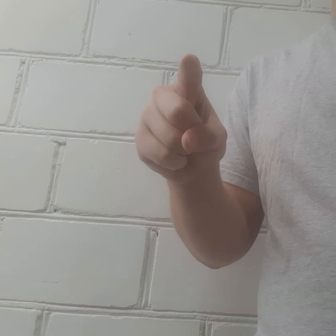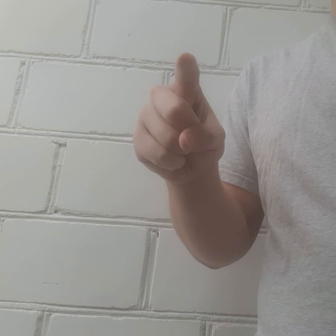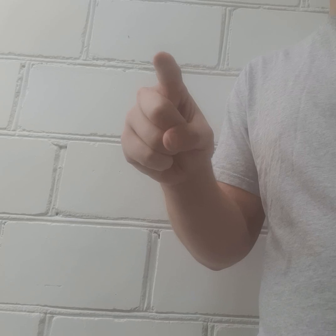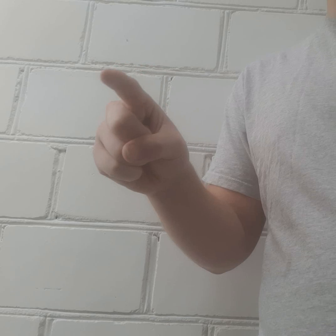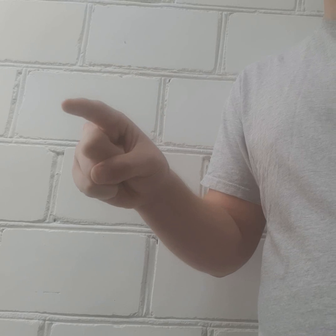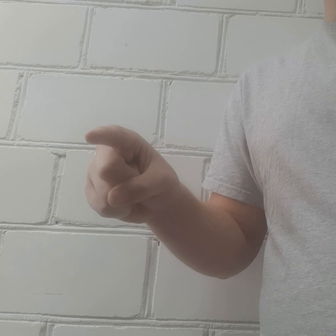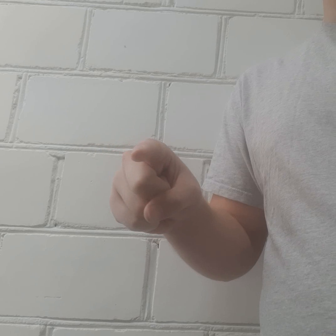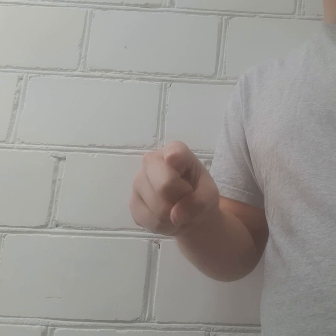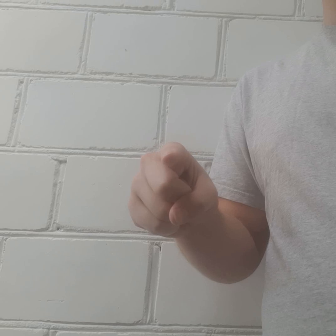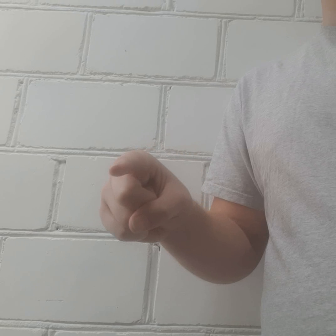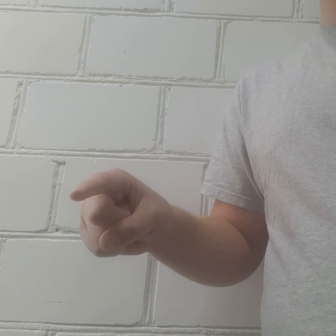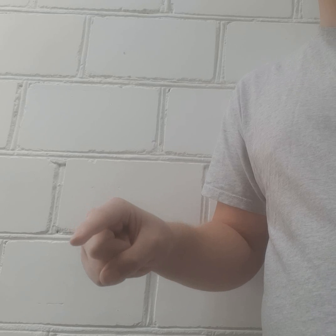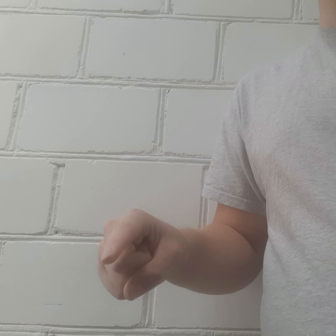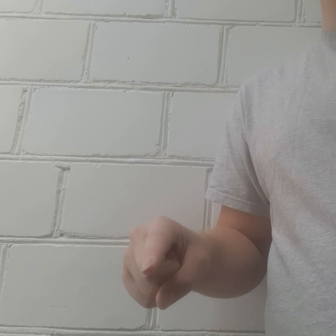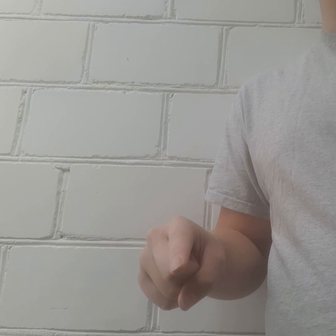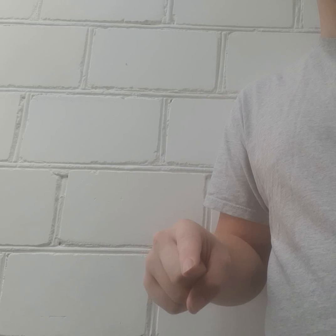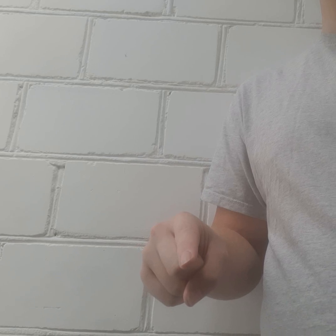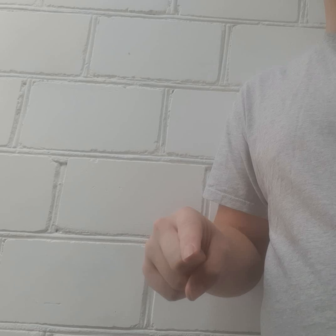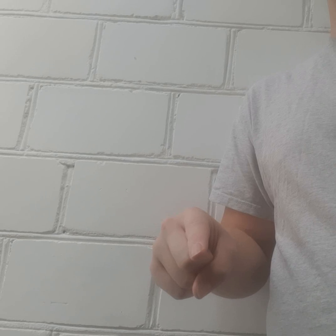З